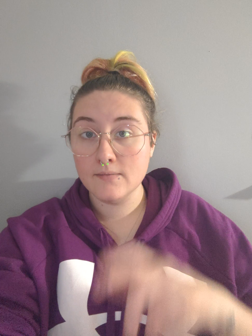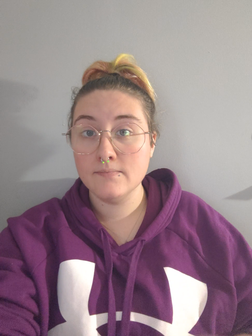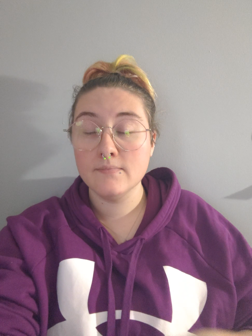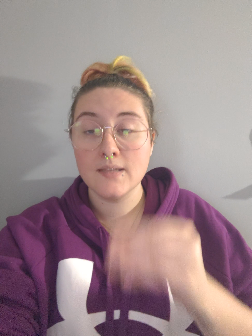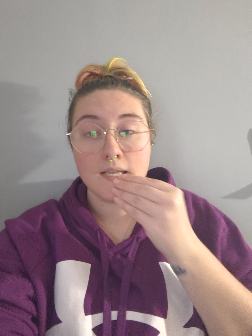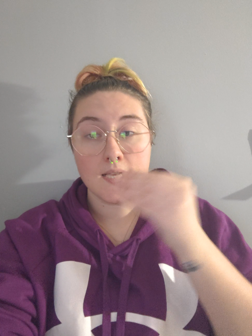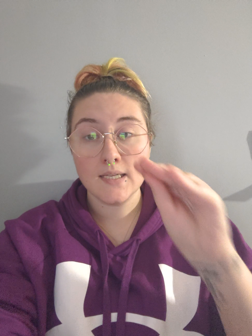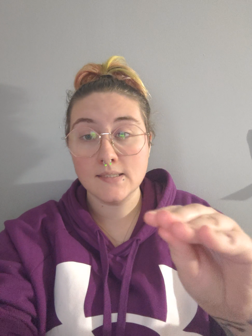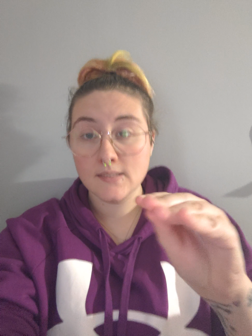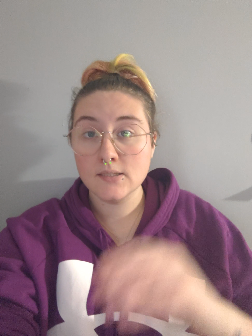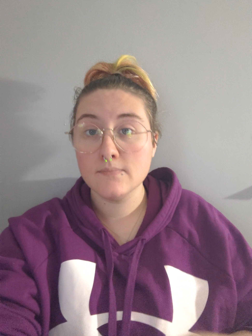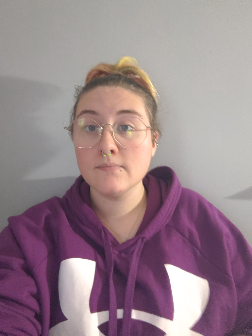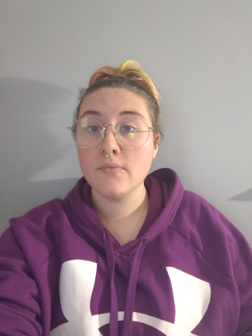kiss